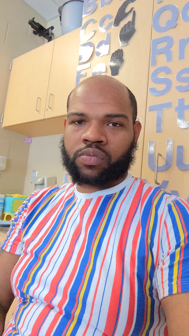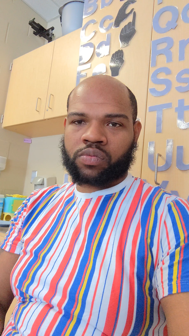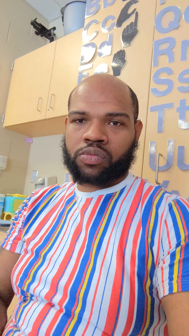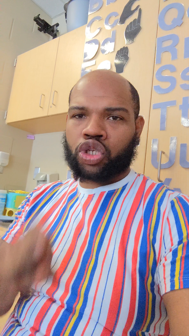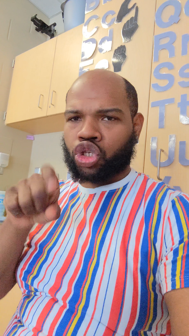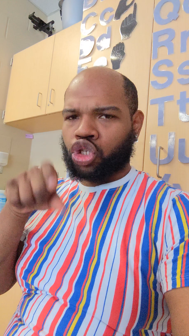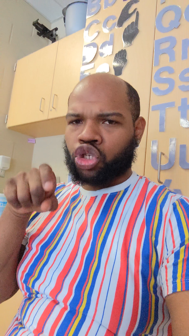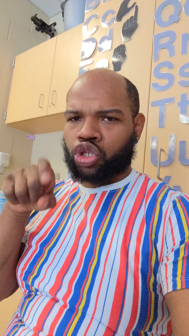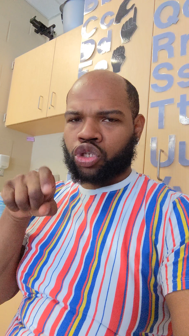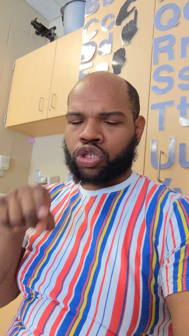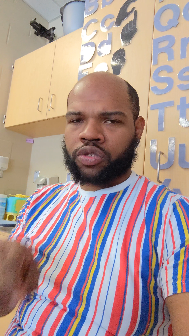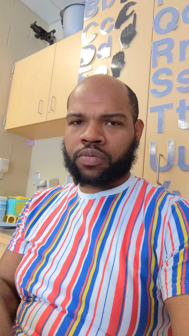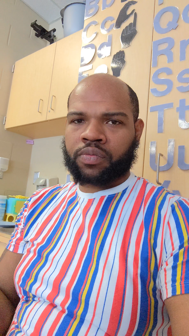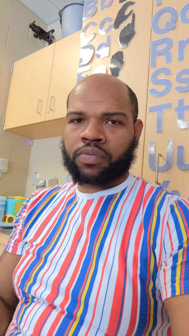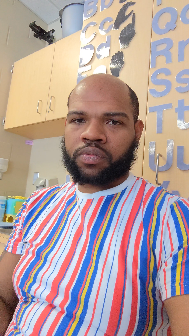should